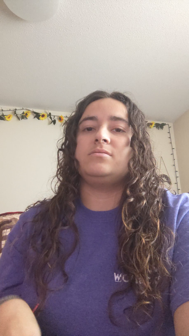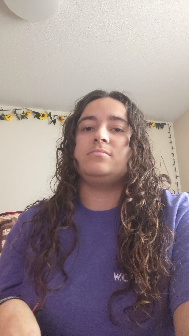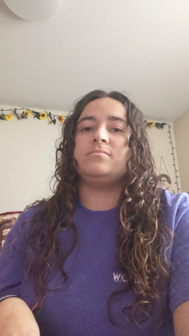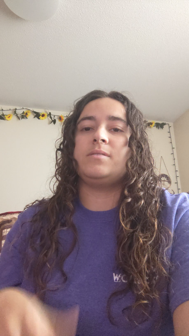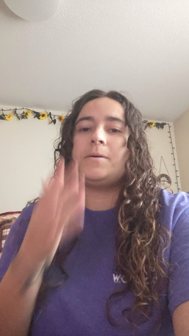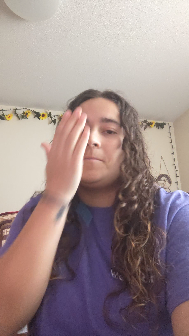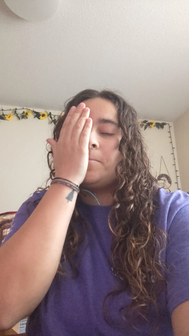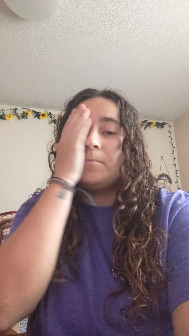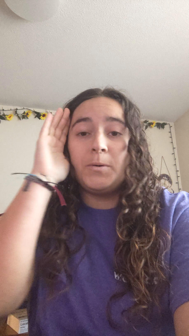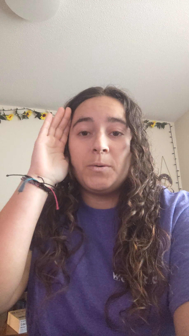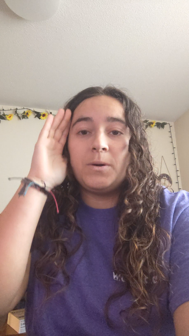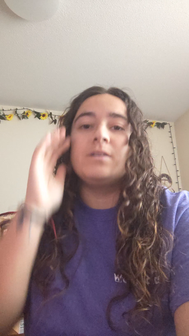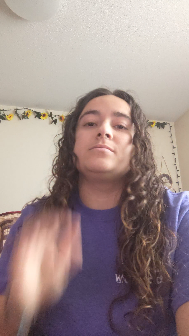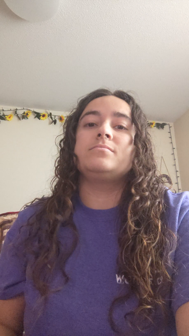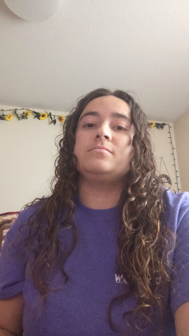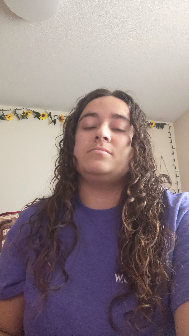peekaboo